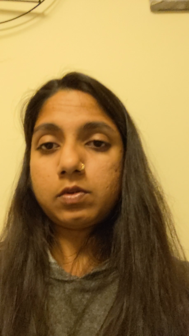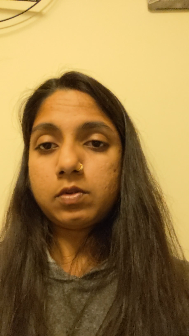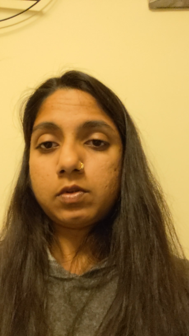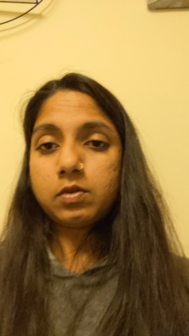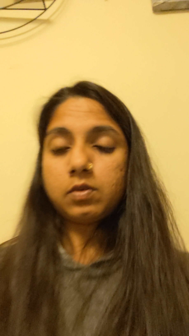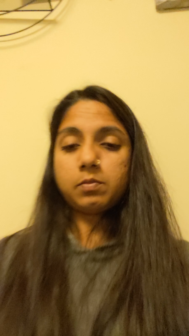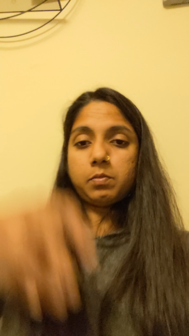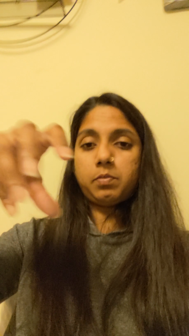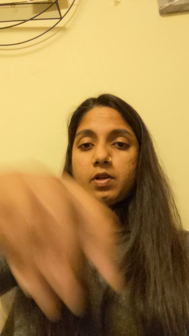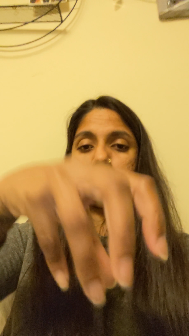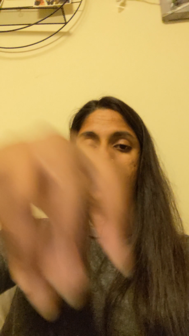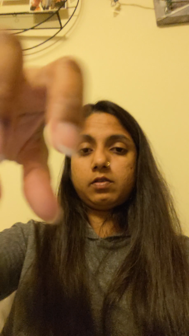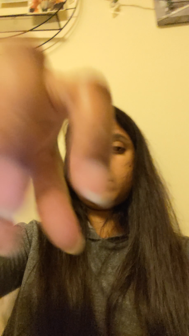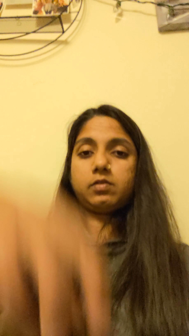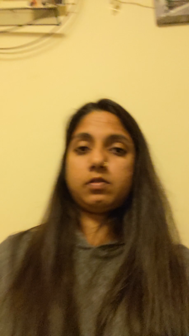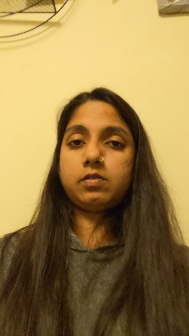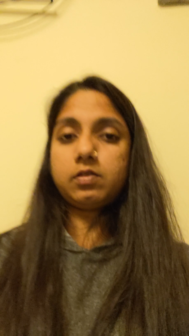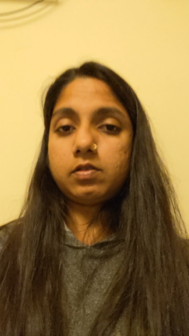block